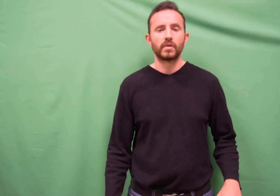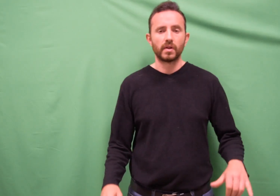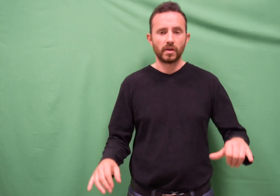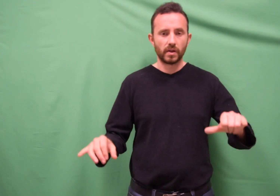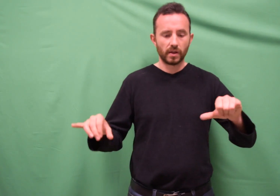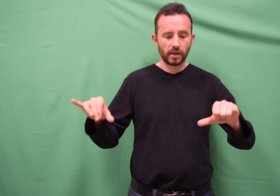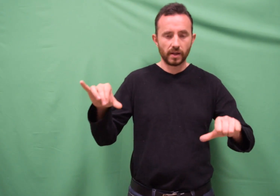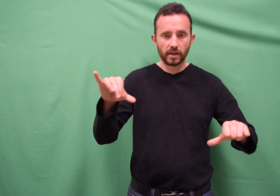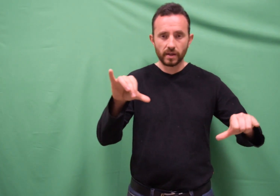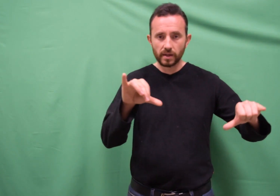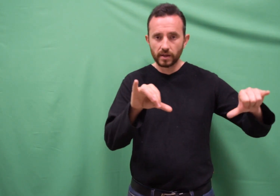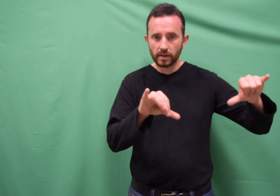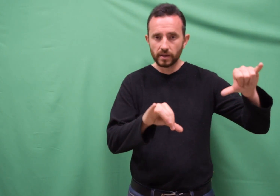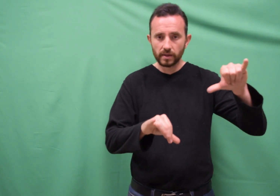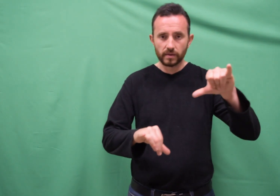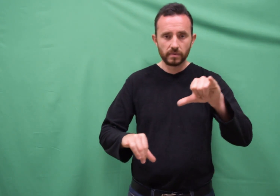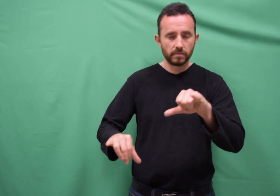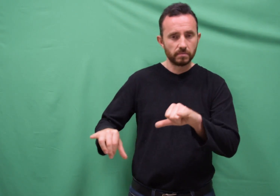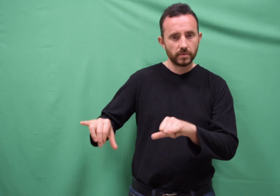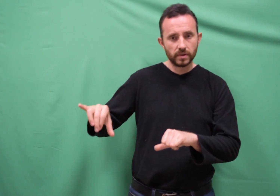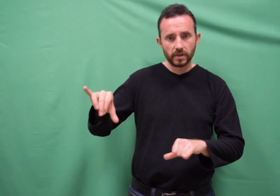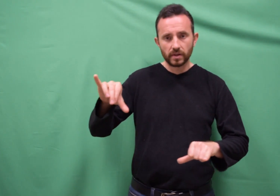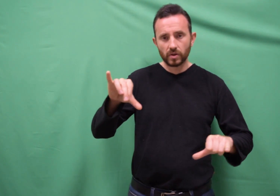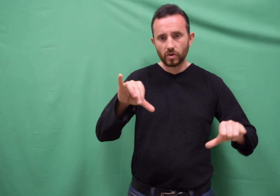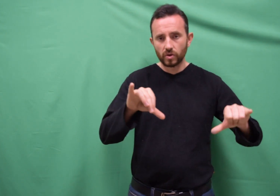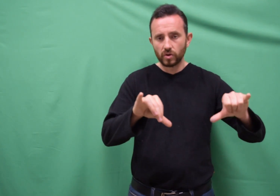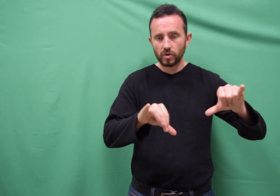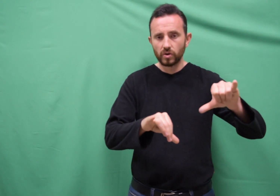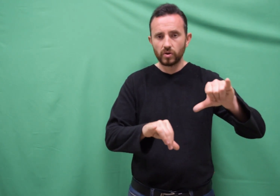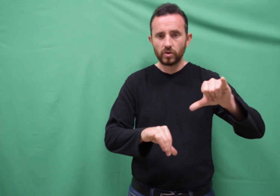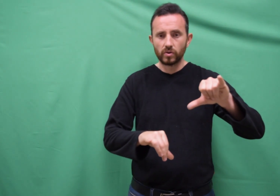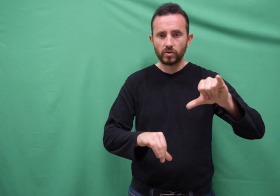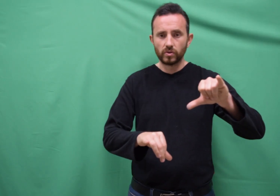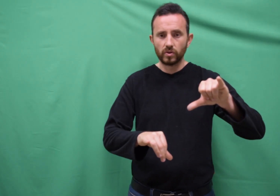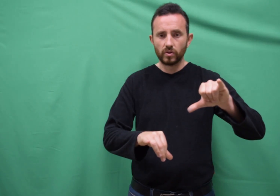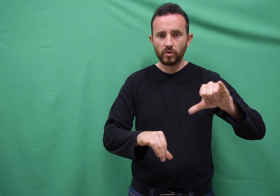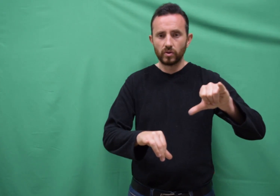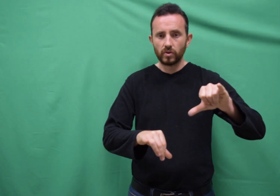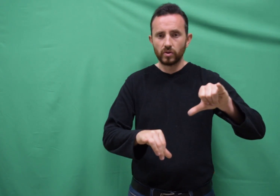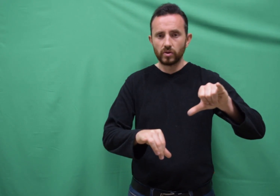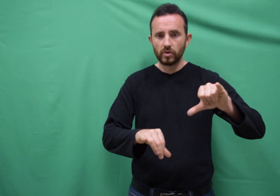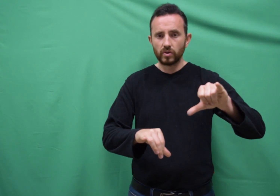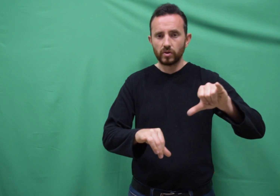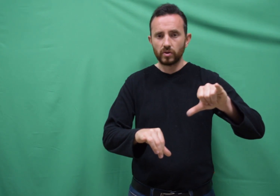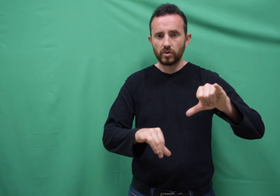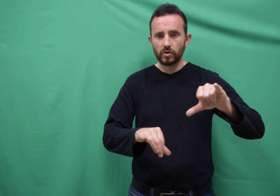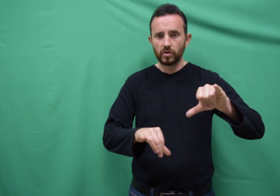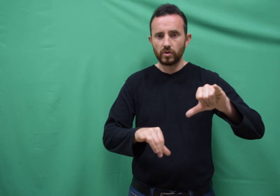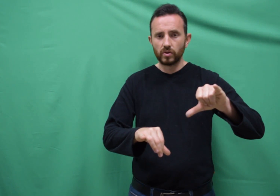químicos